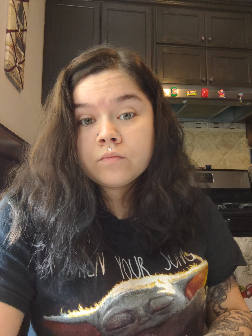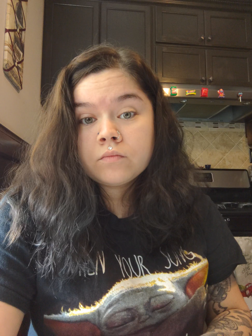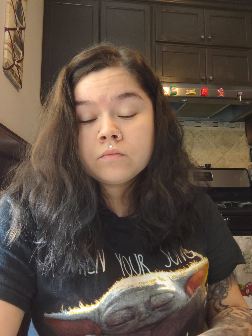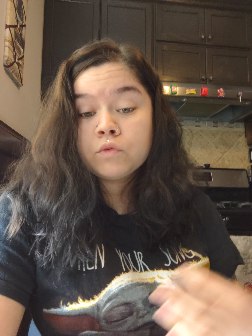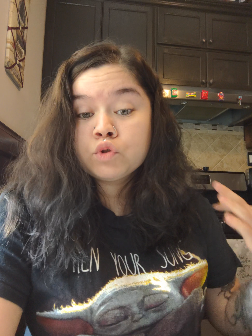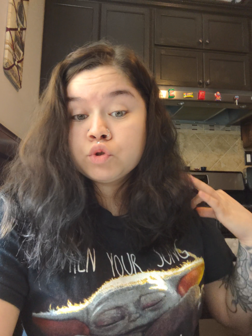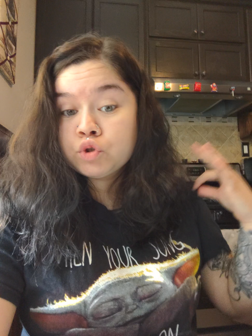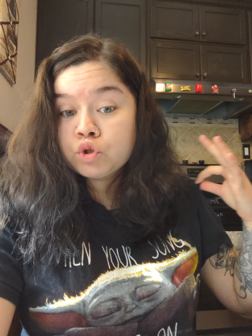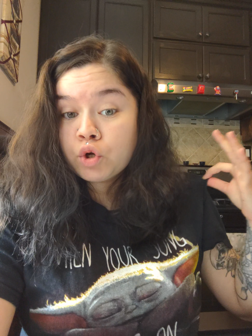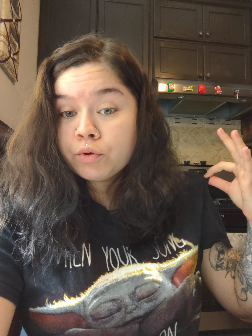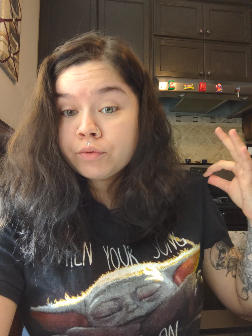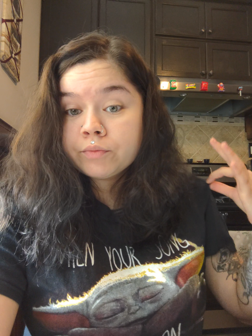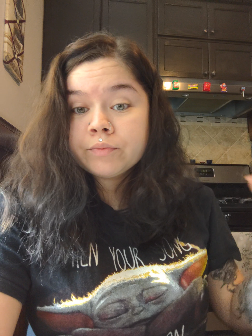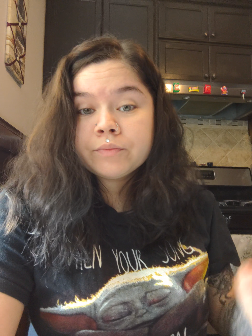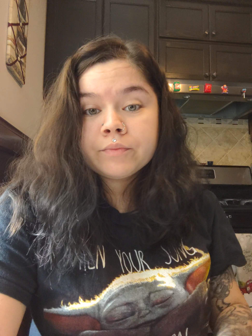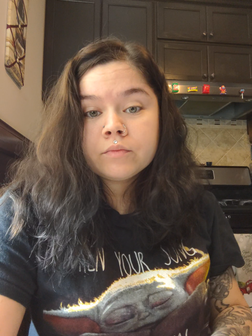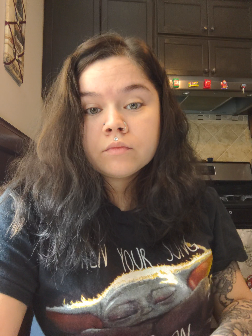shirt